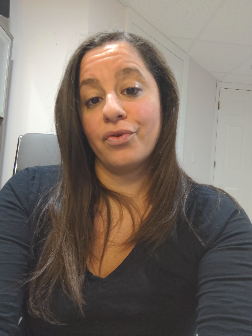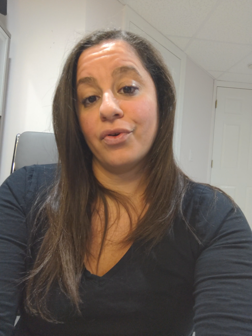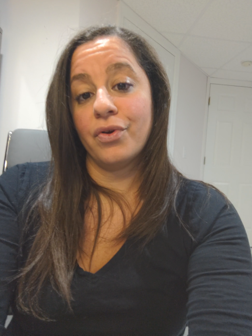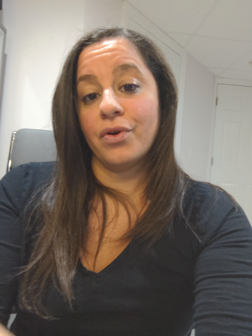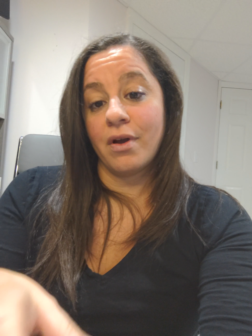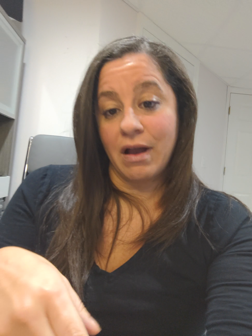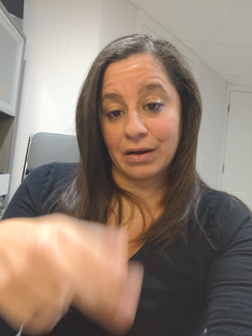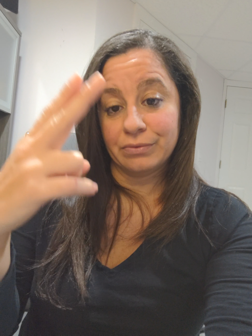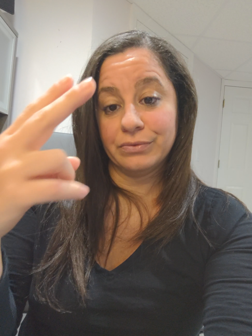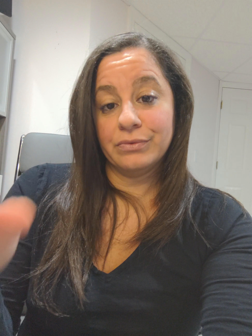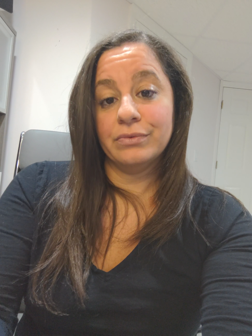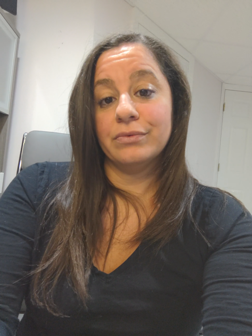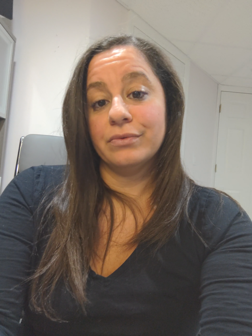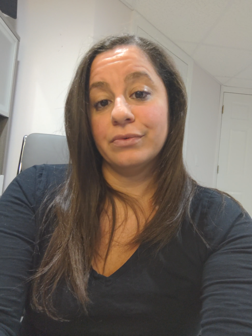high